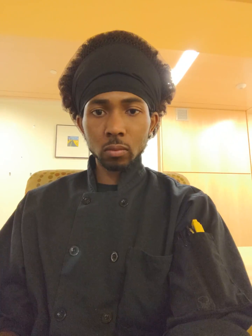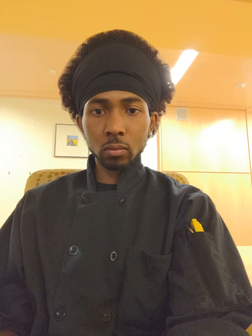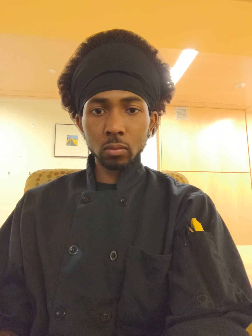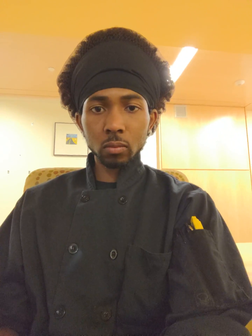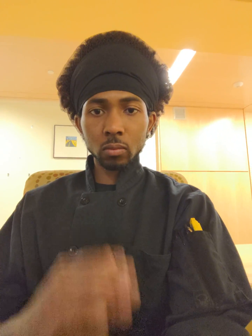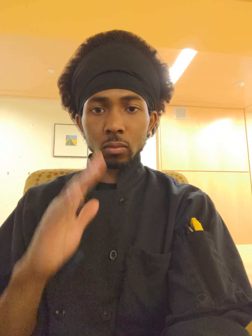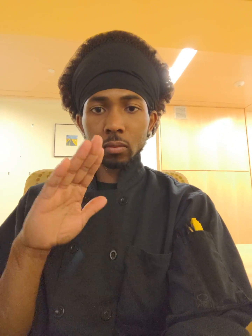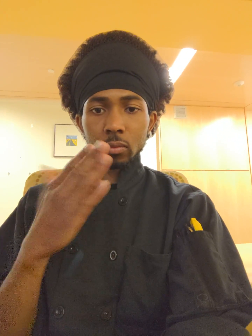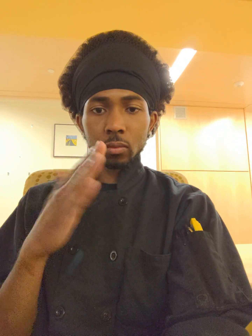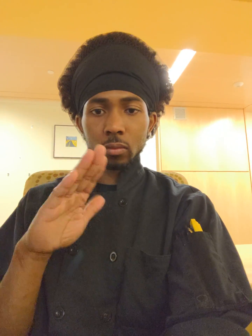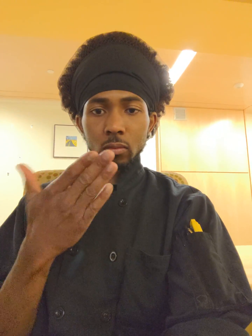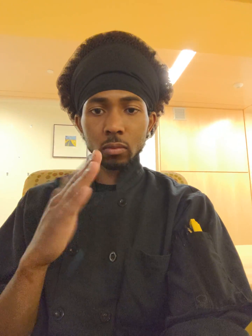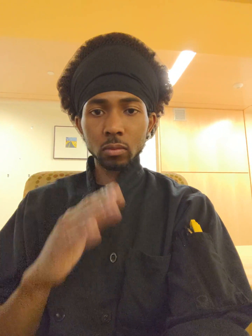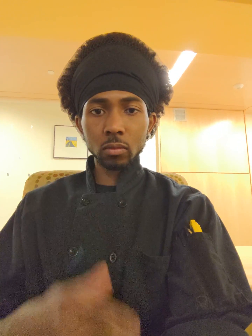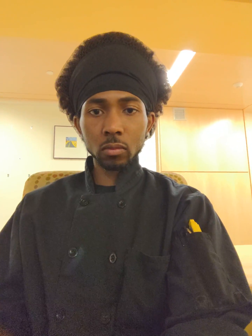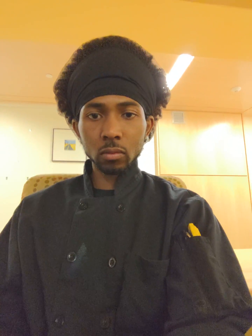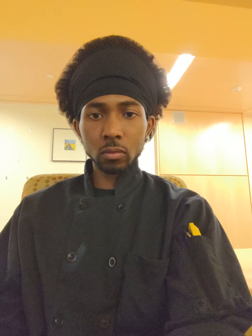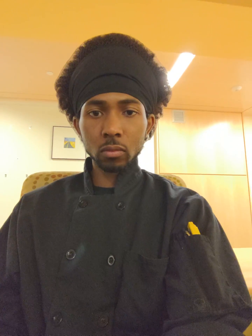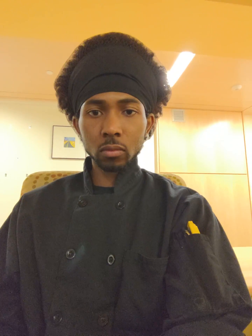downtown